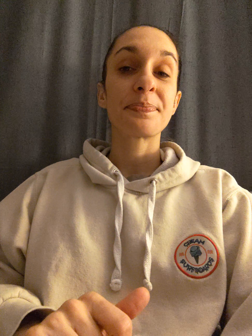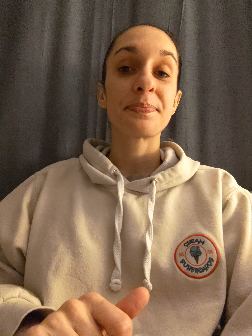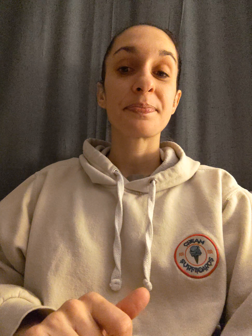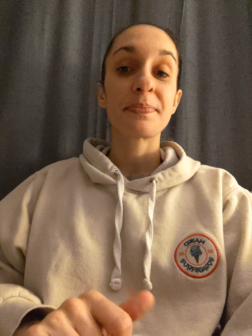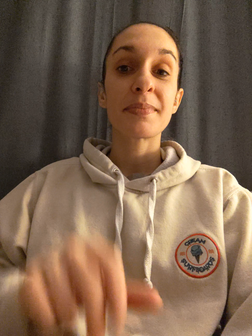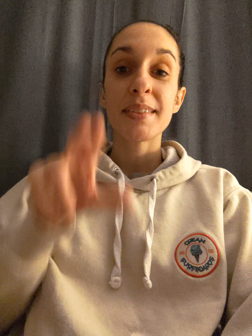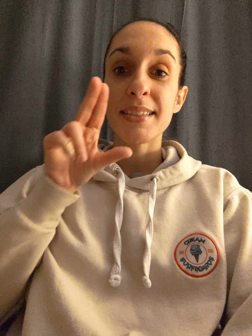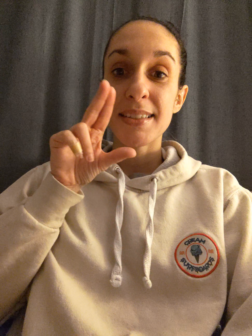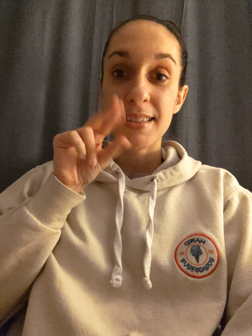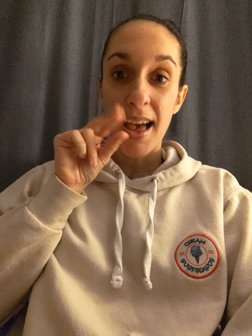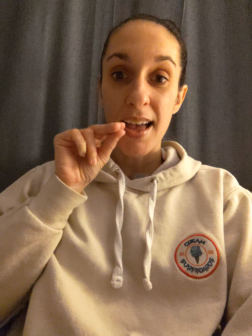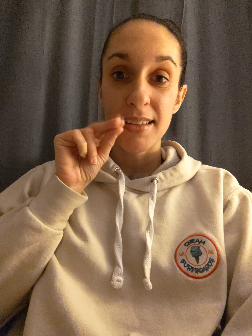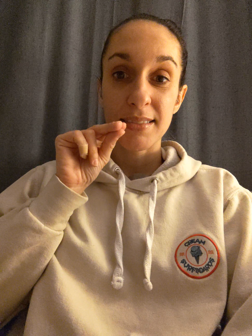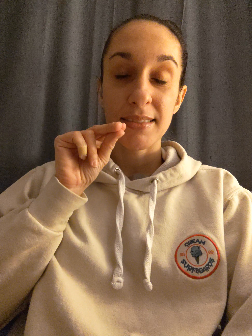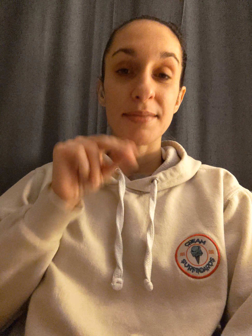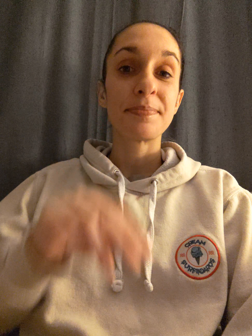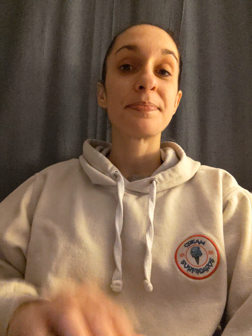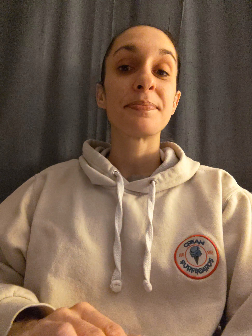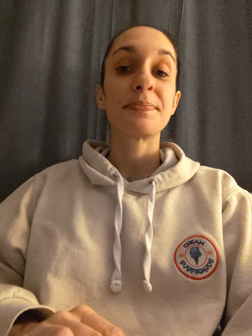duck